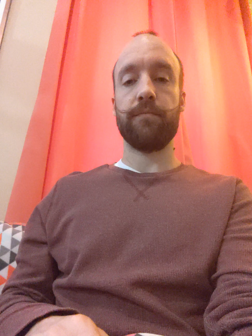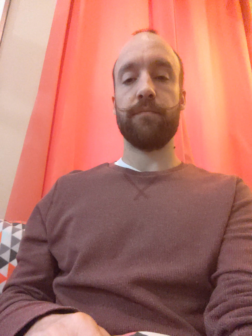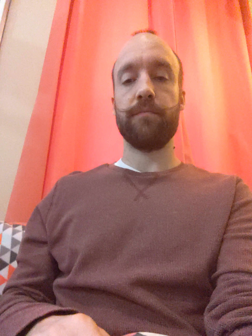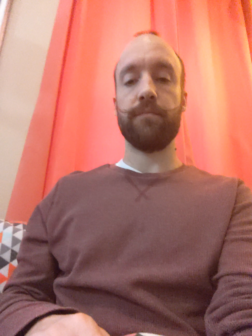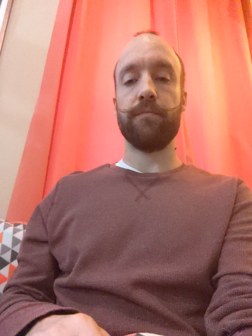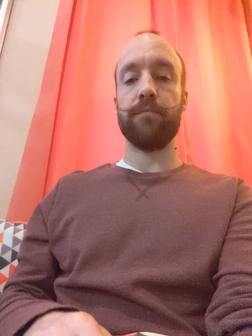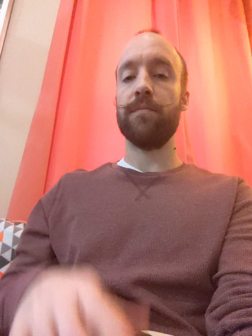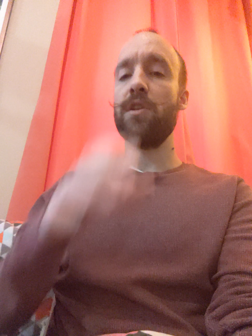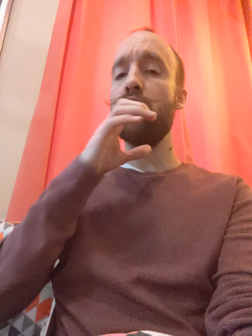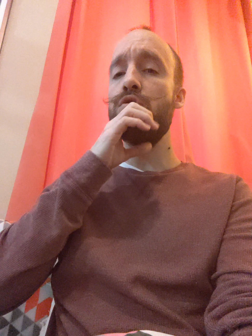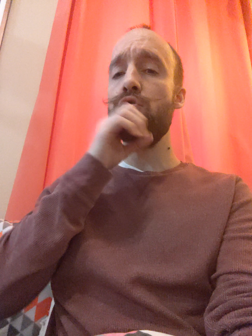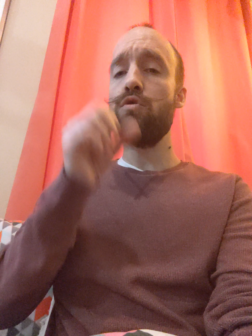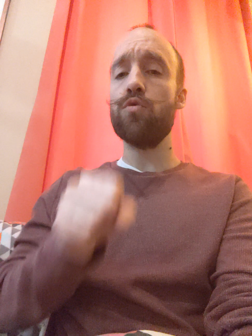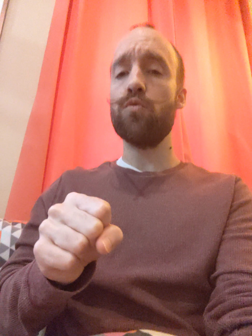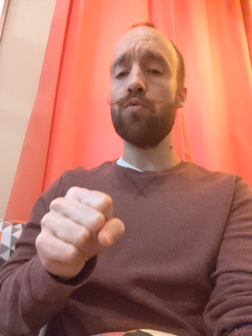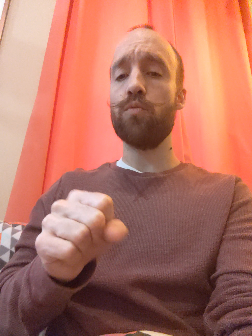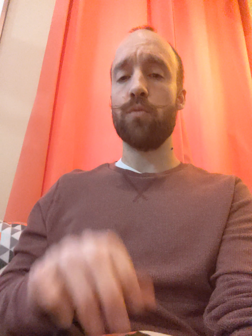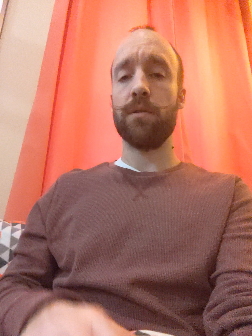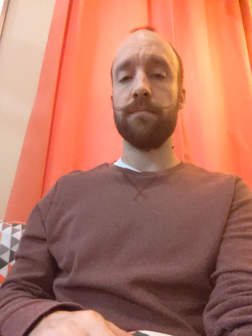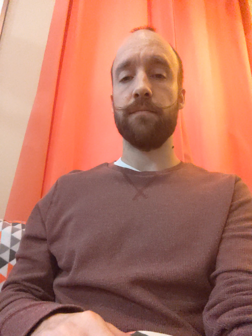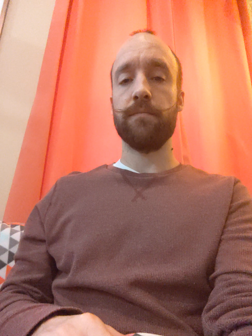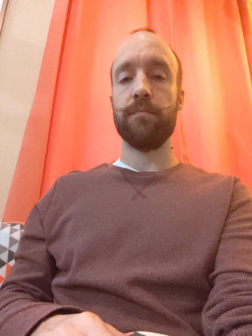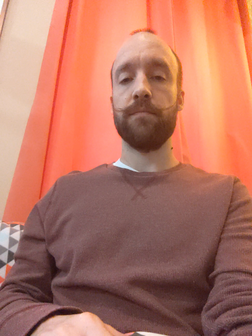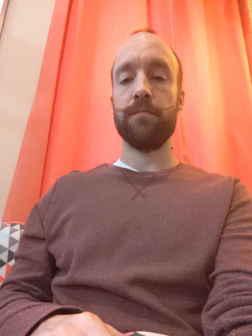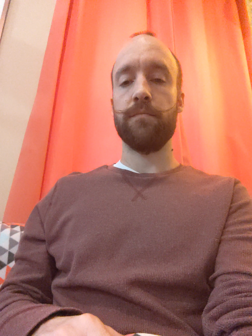old